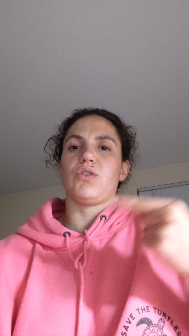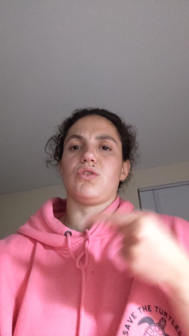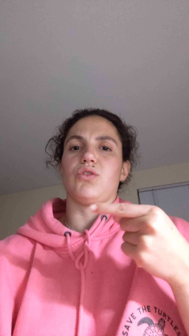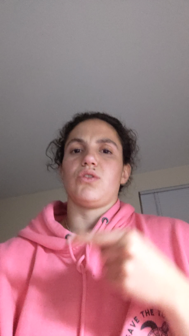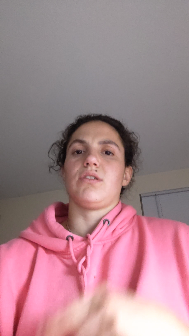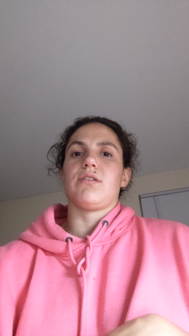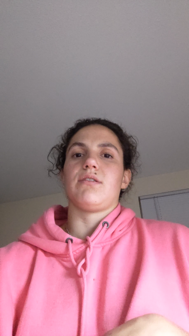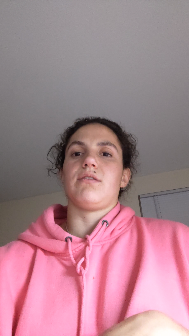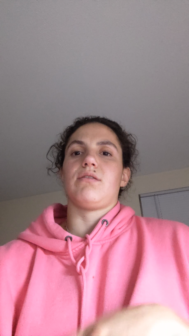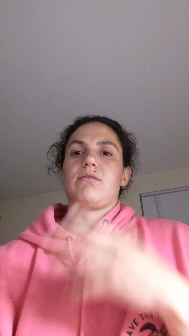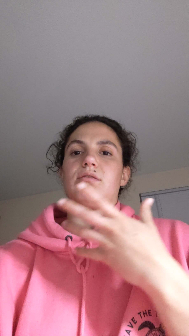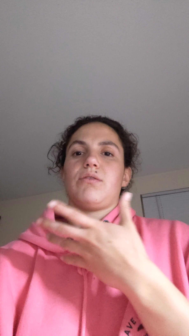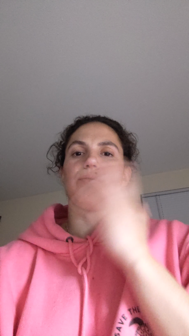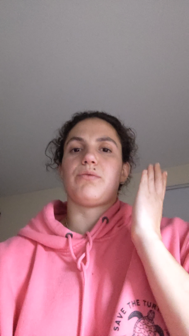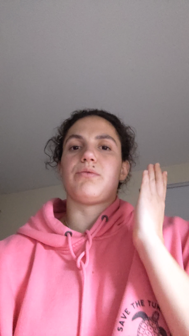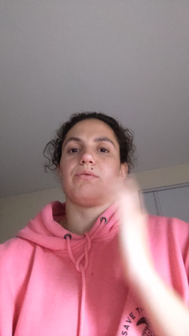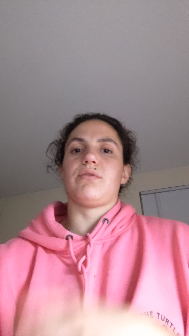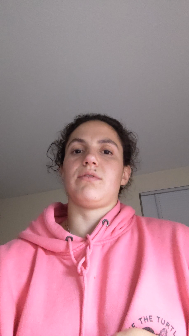all gone